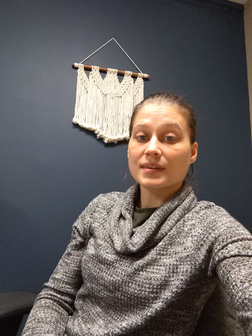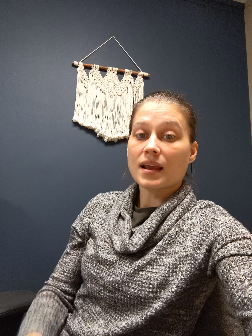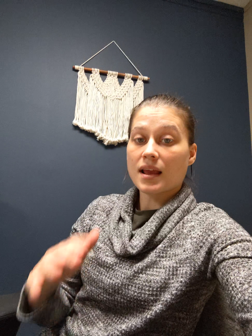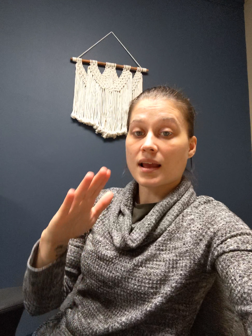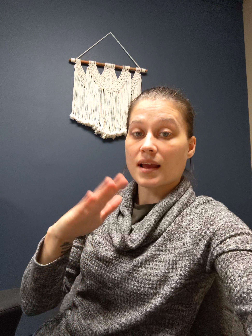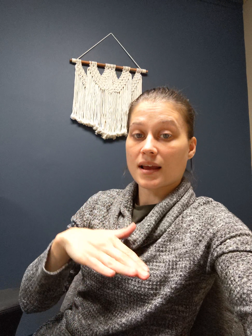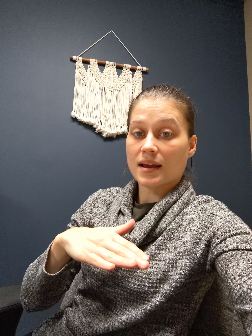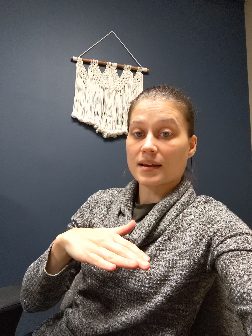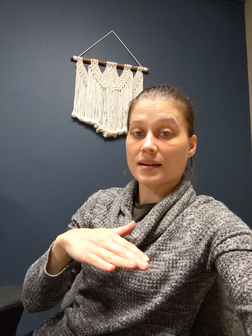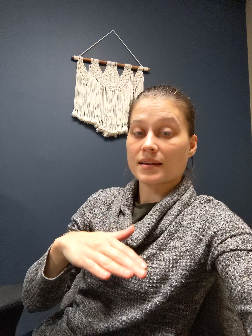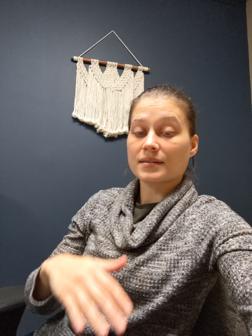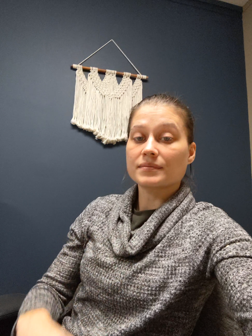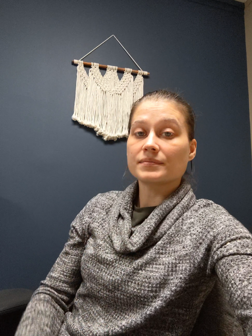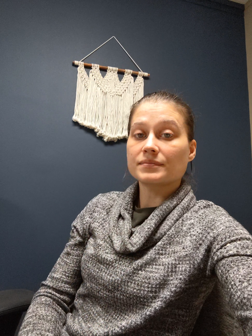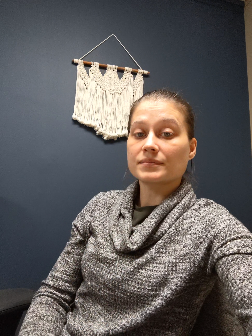on